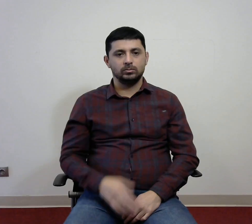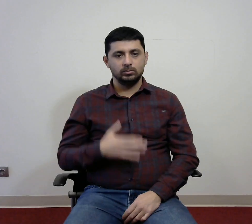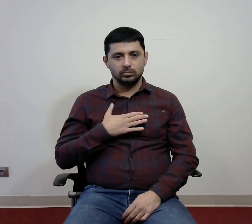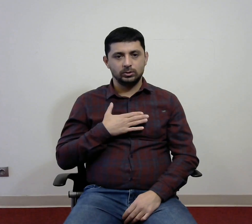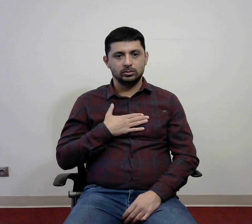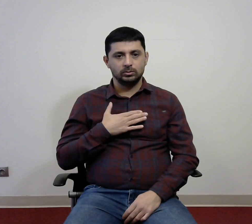mən